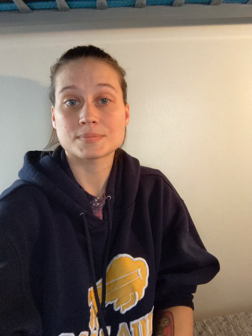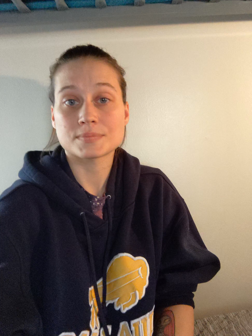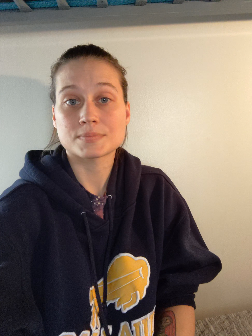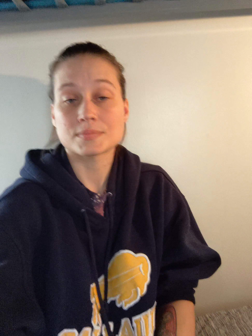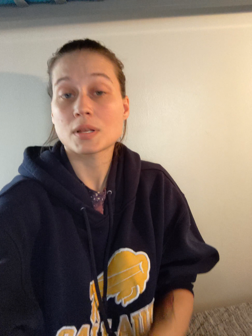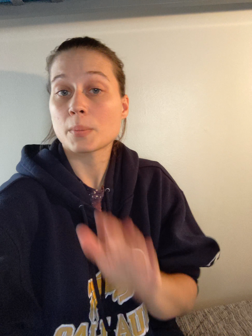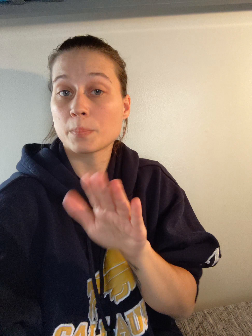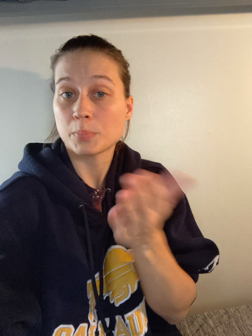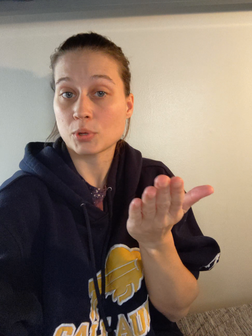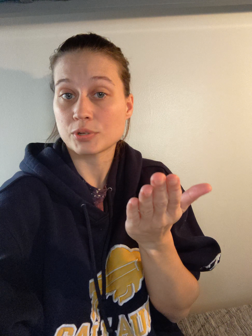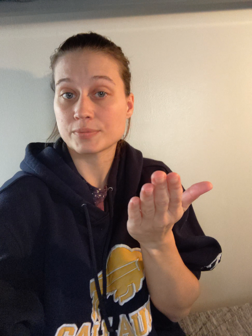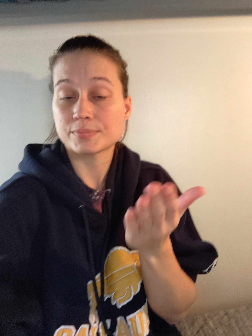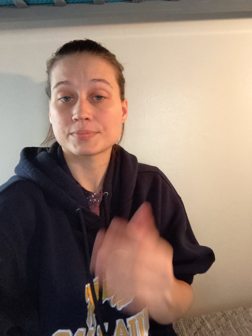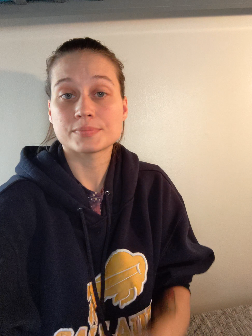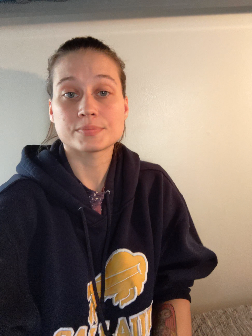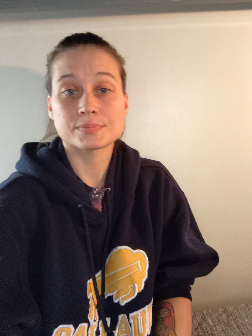book